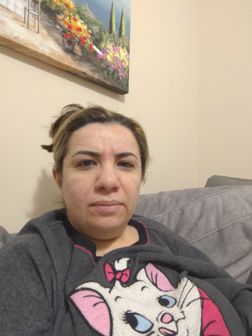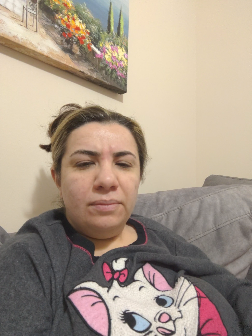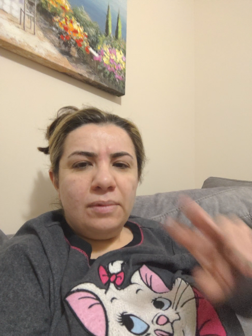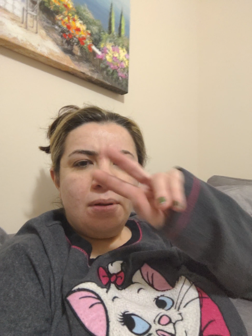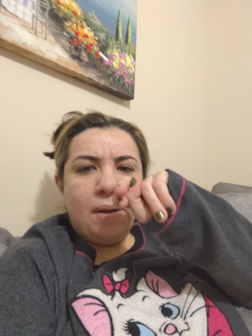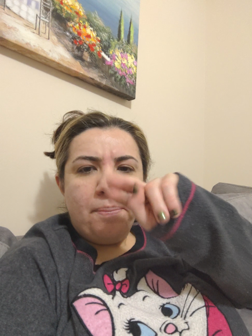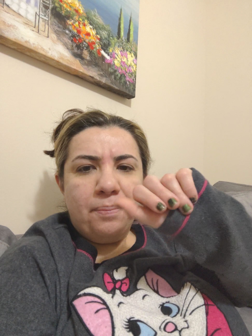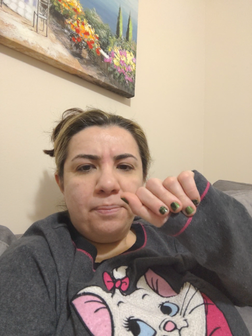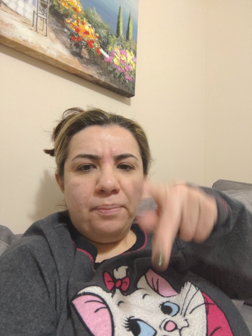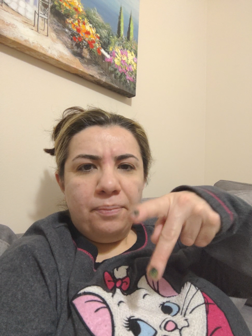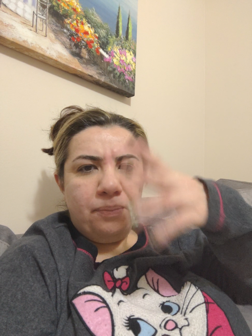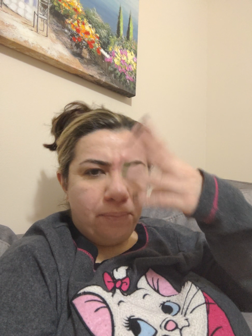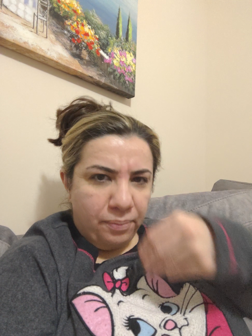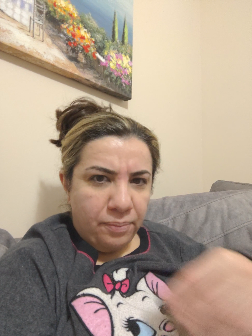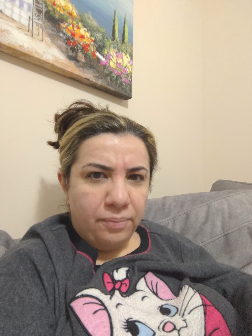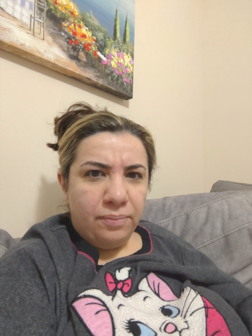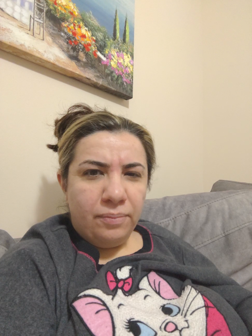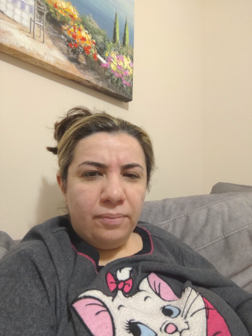nap